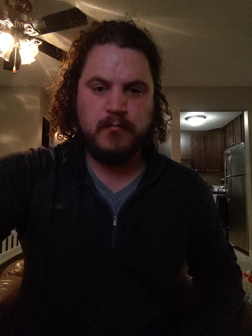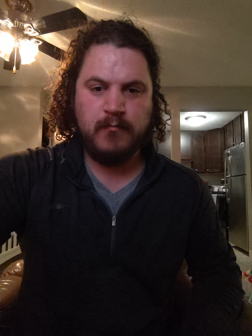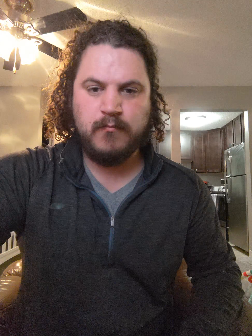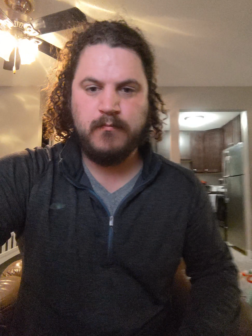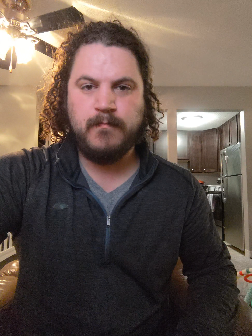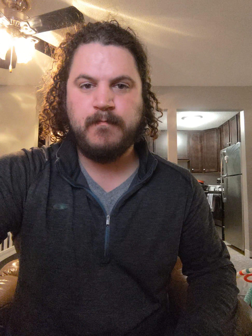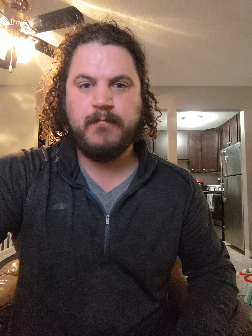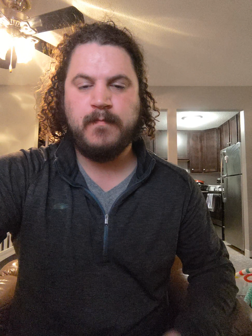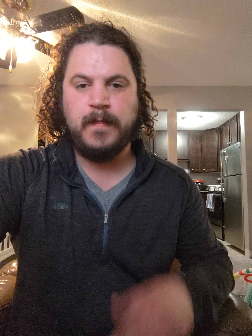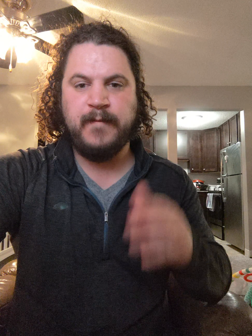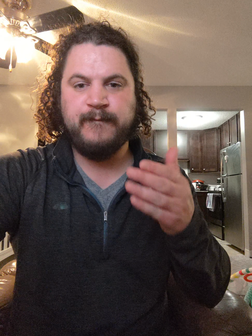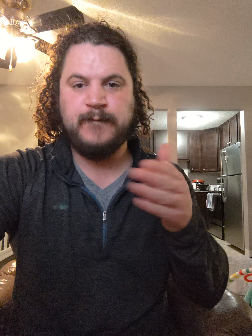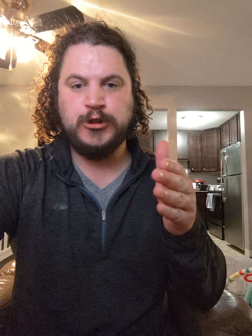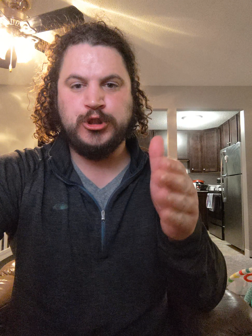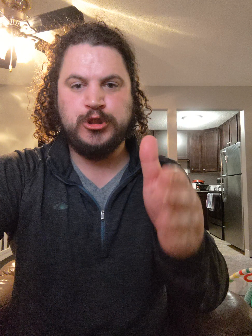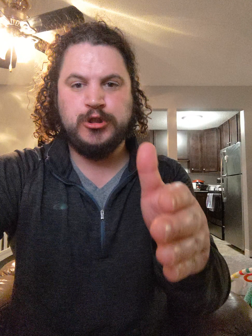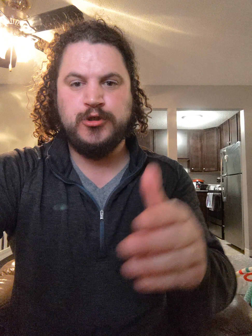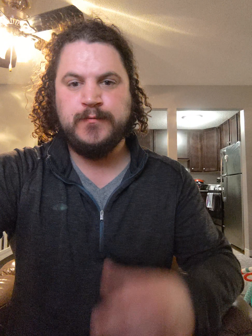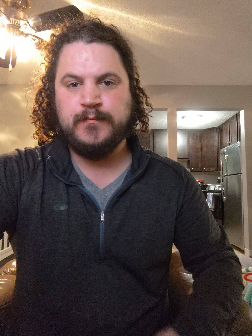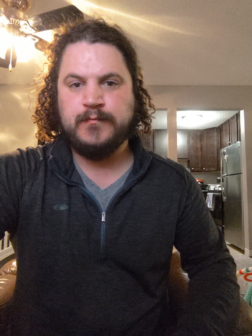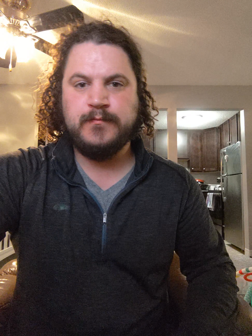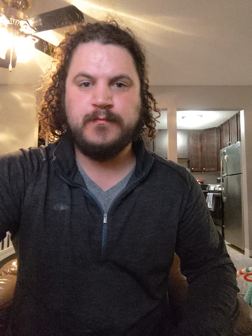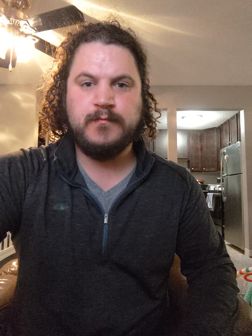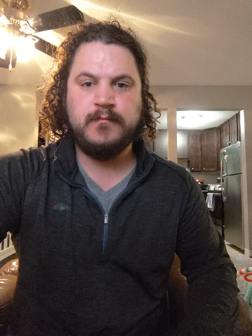fish